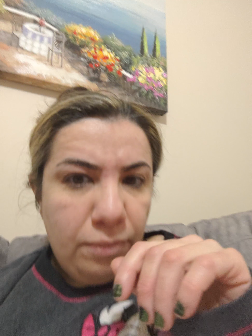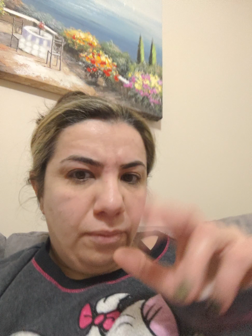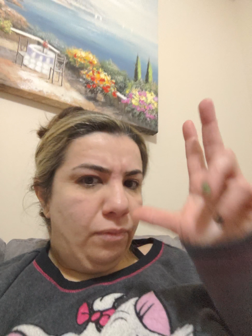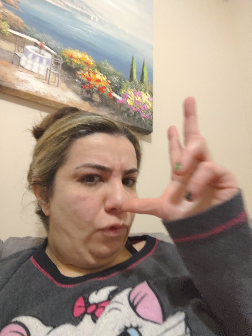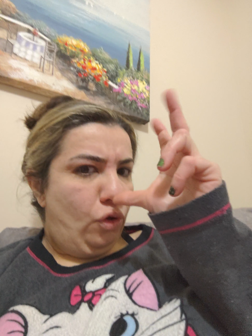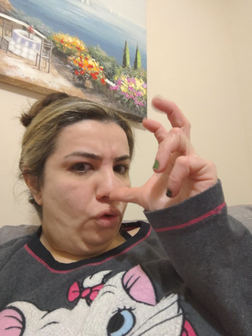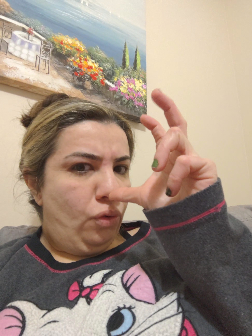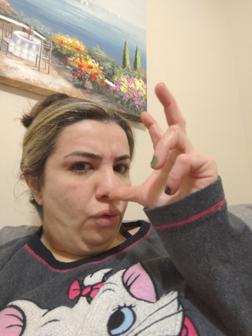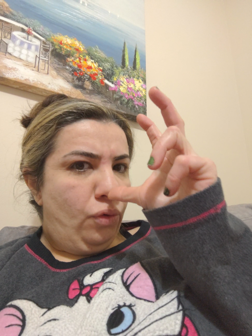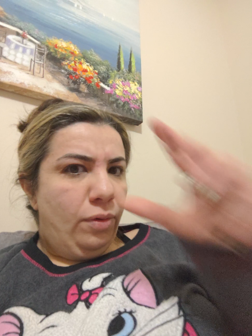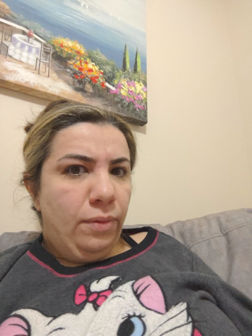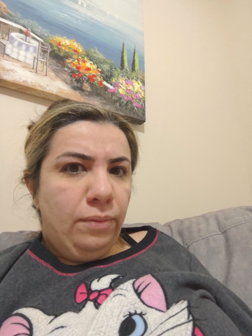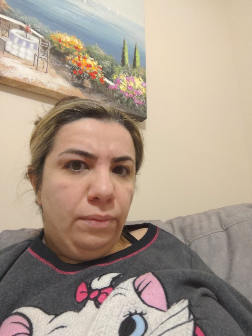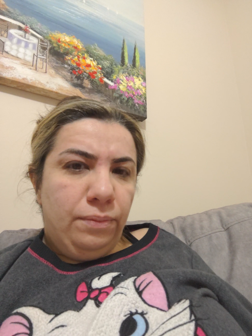bug